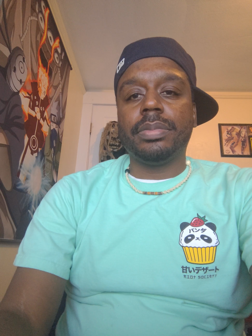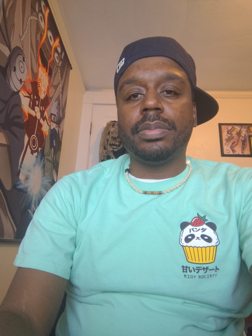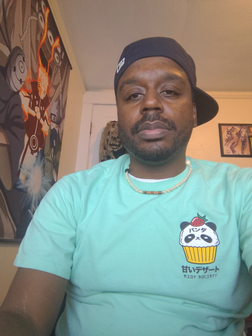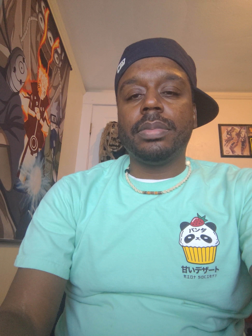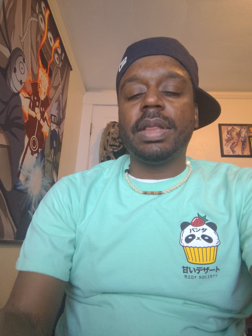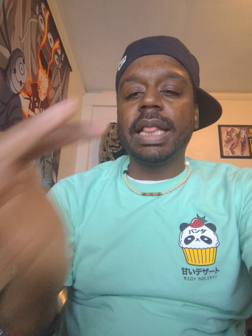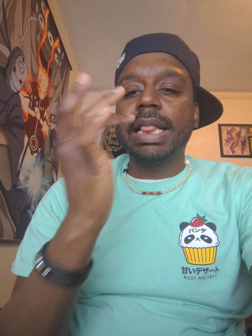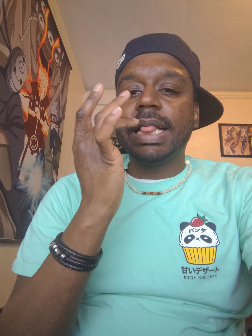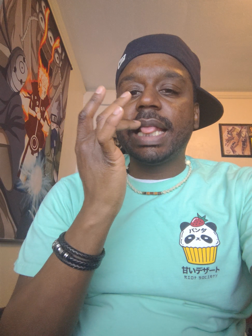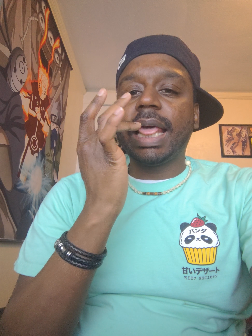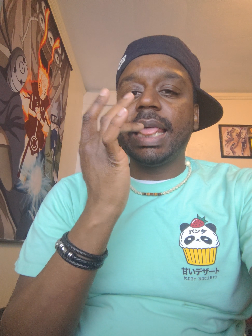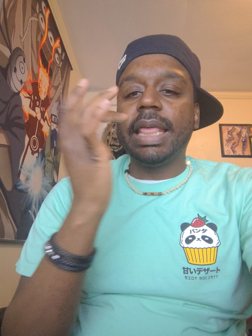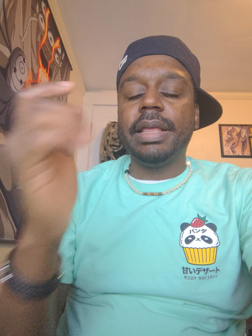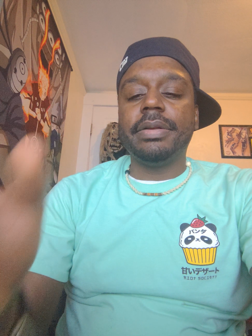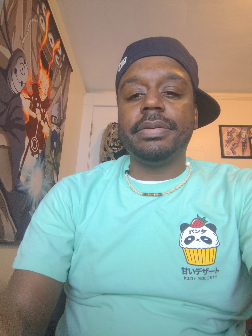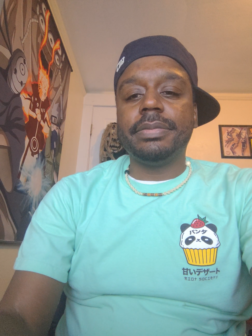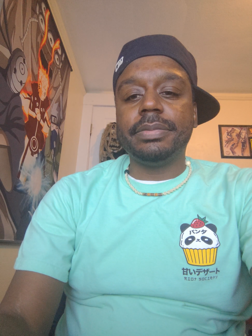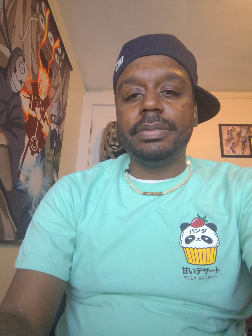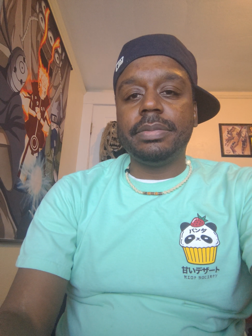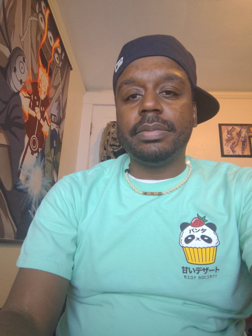taste